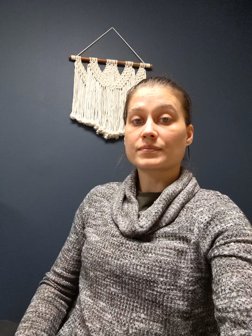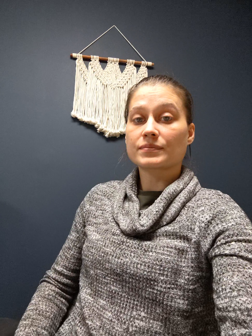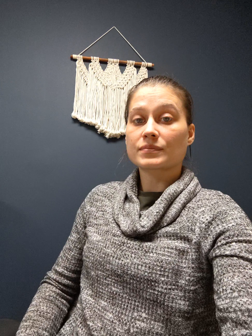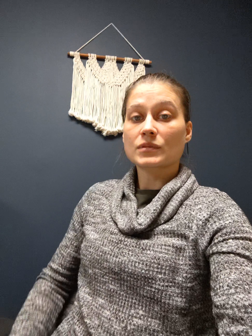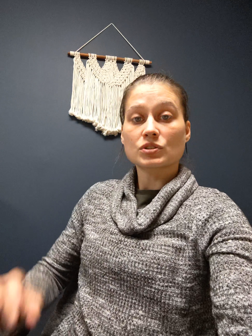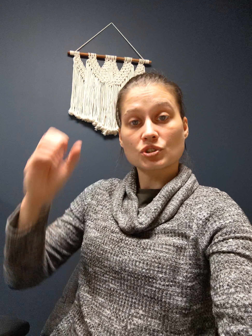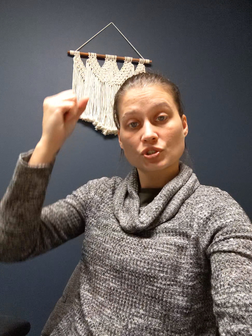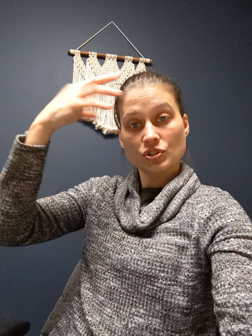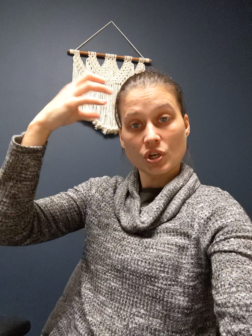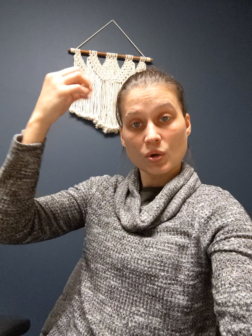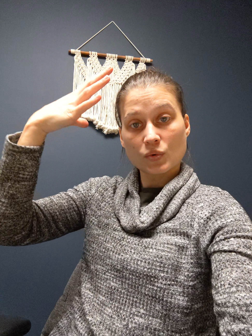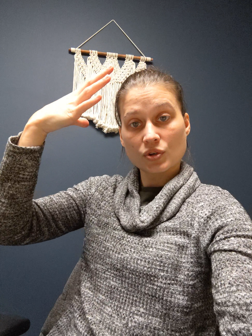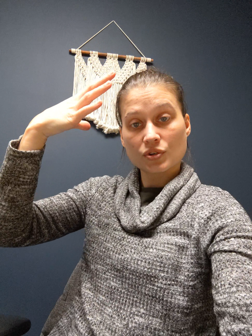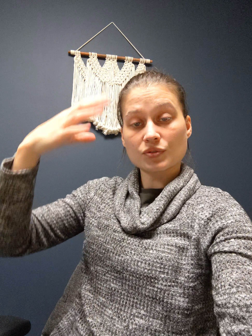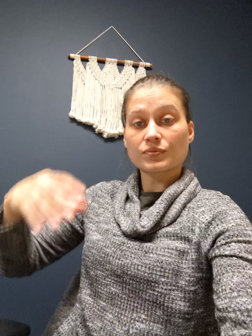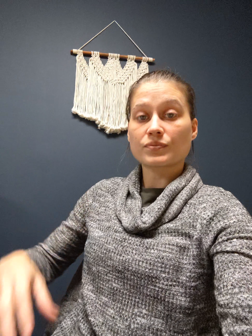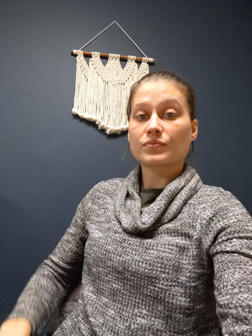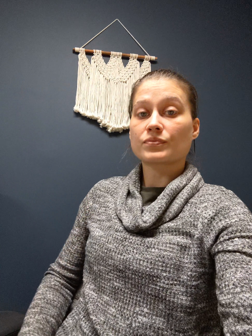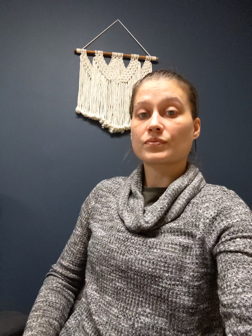shower